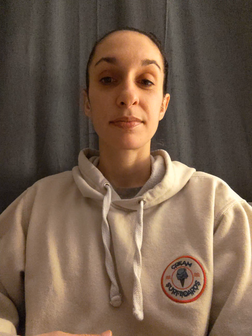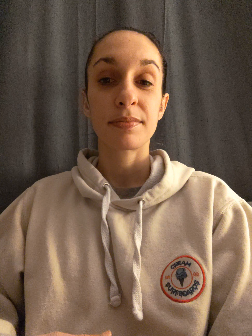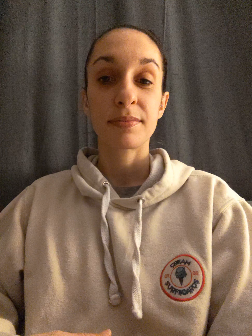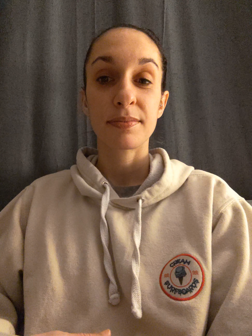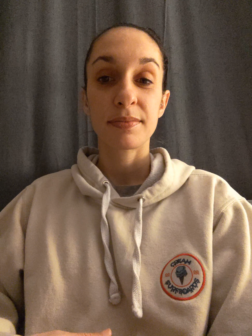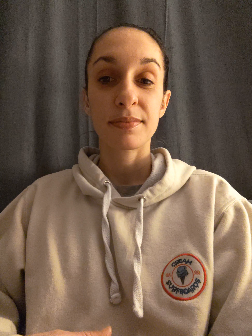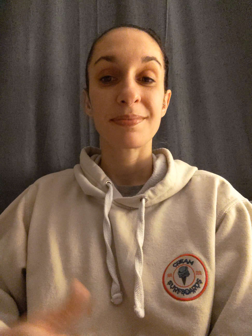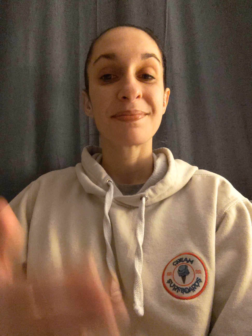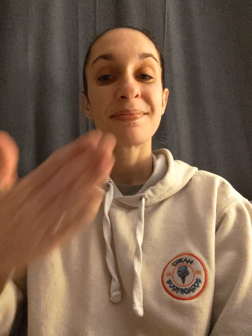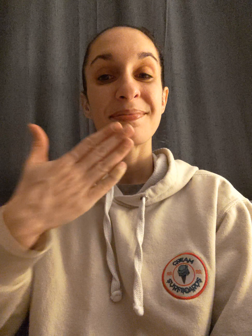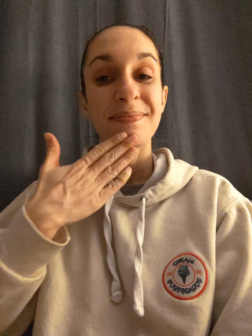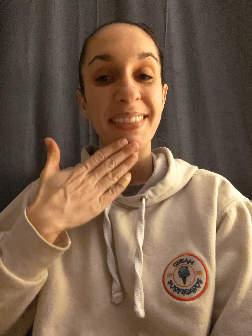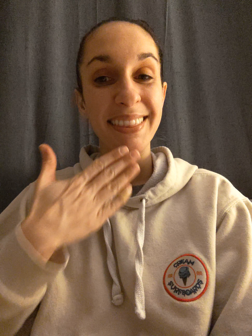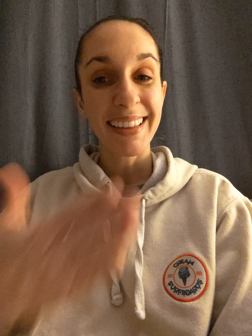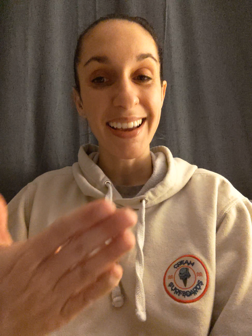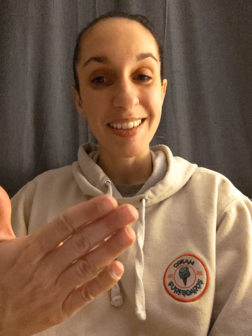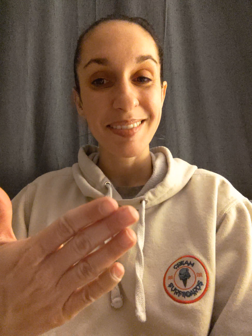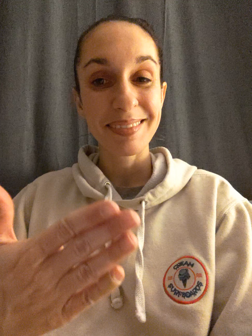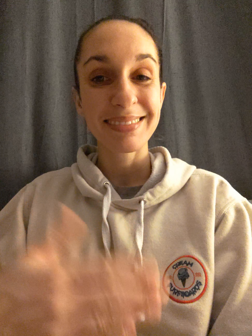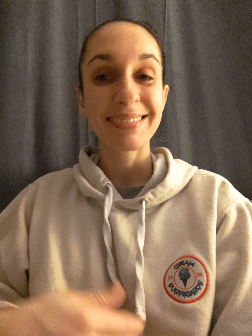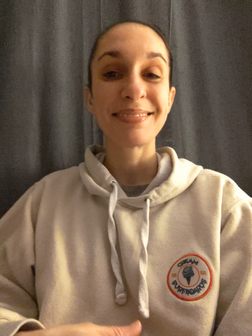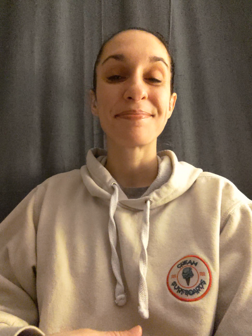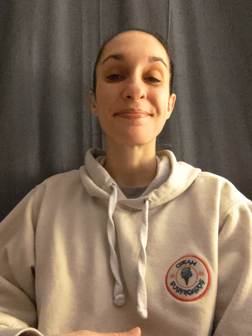thank you